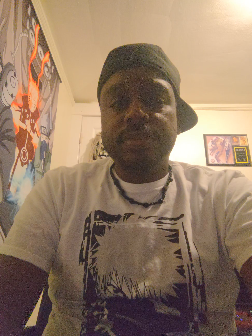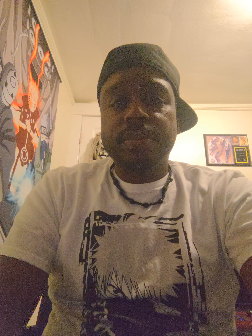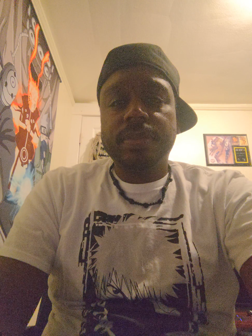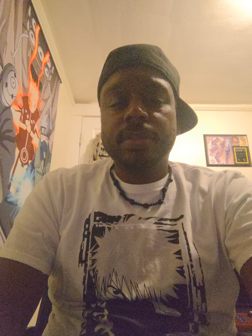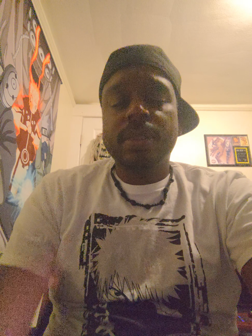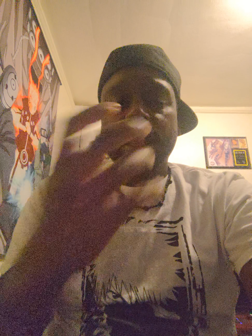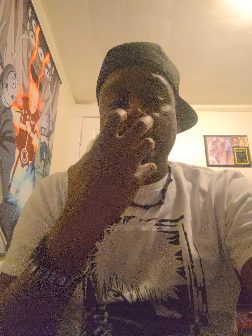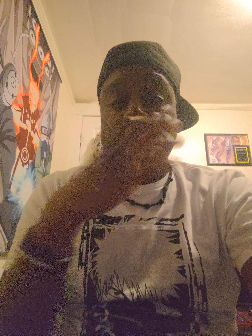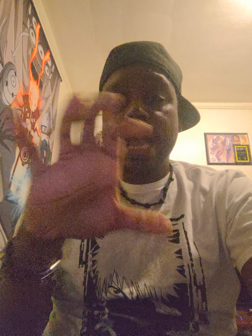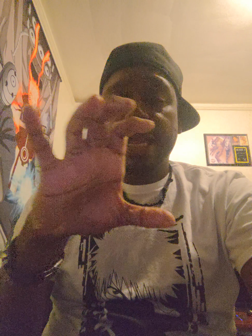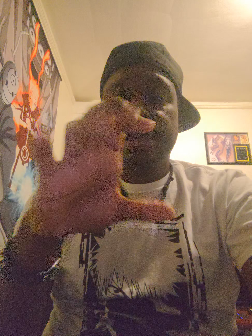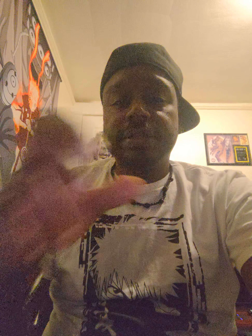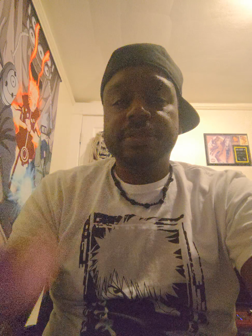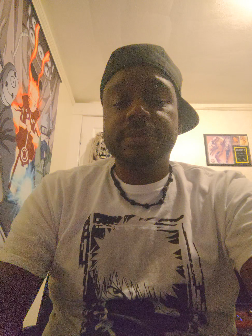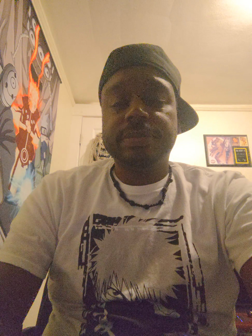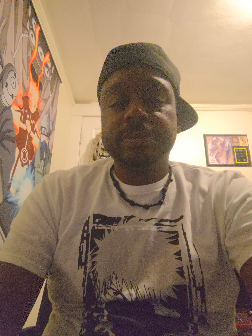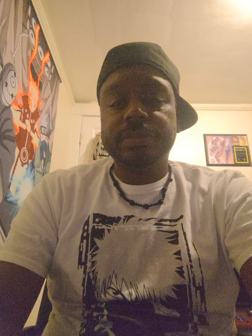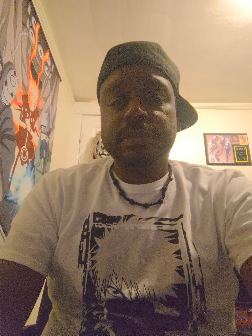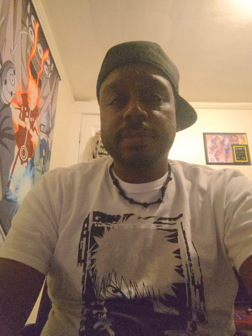hot